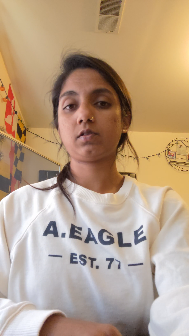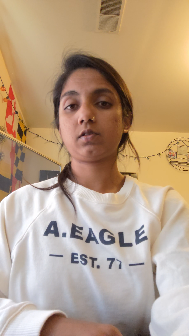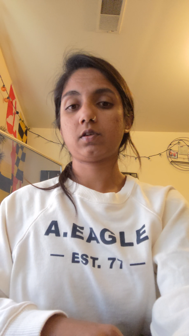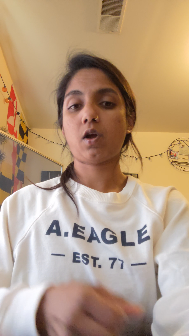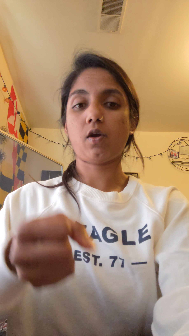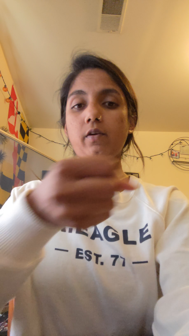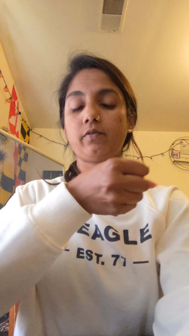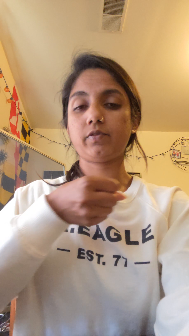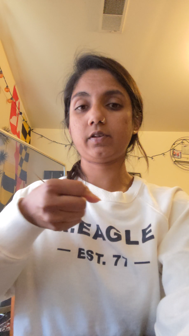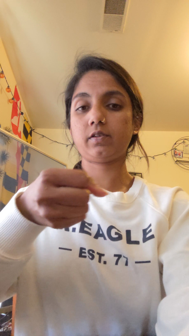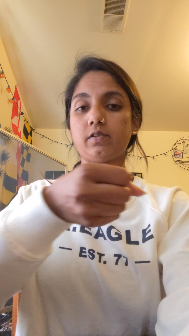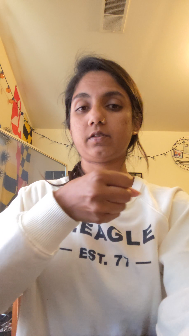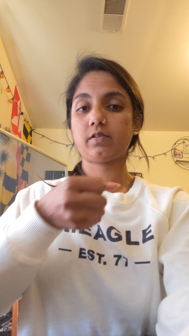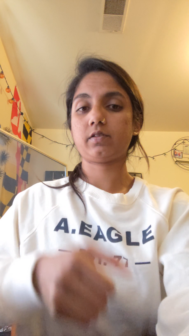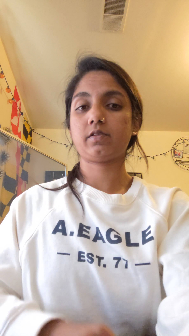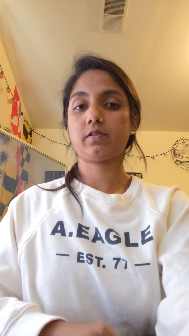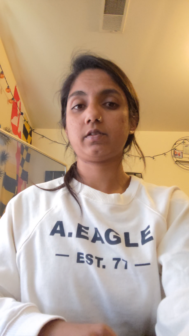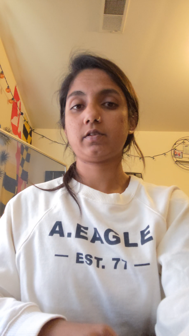coffee